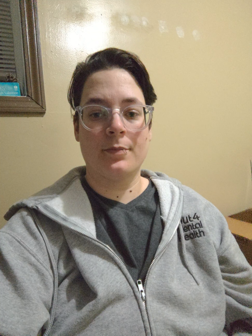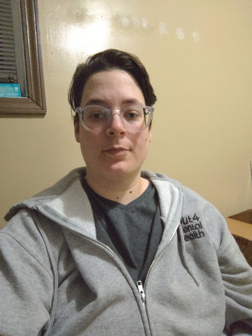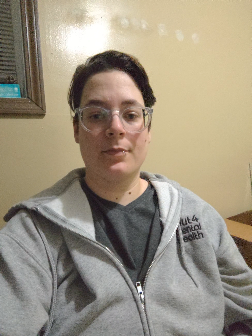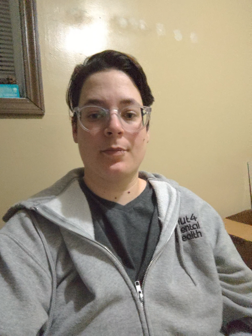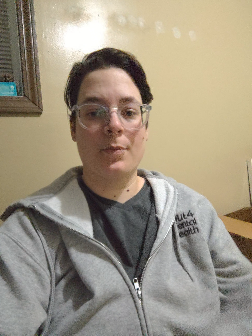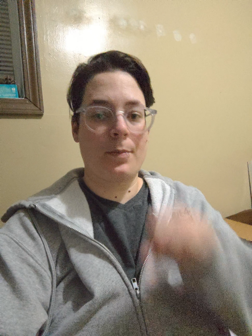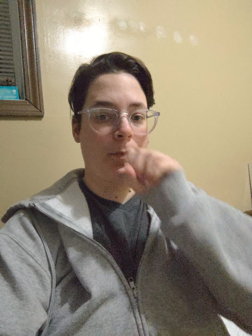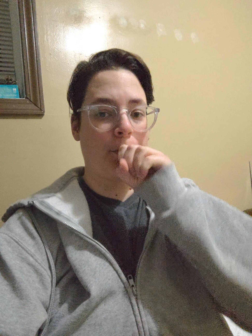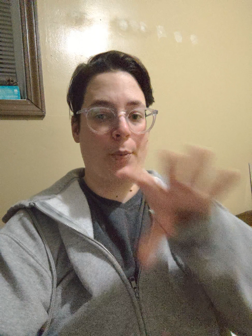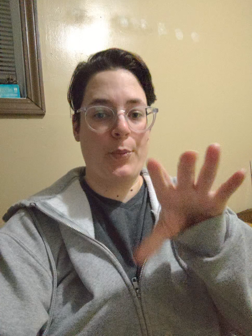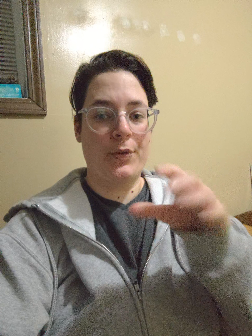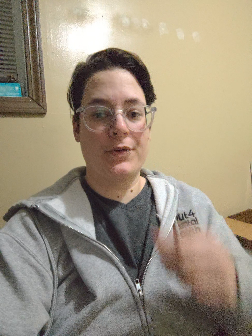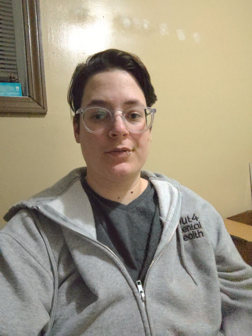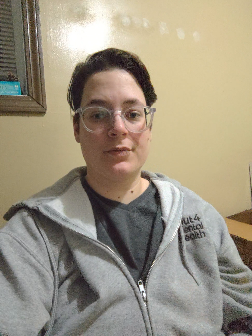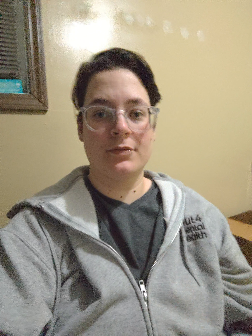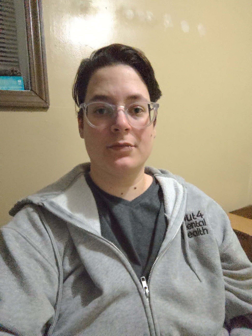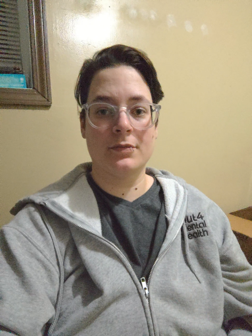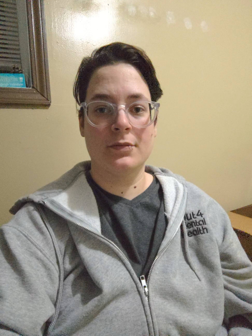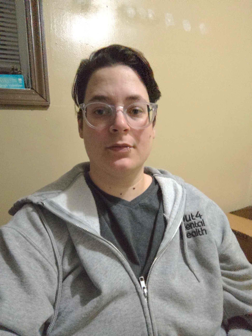blow